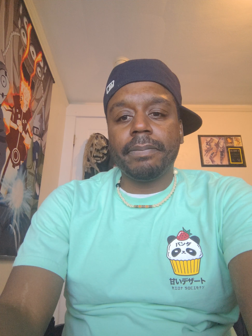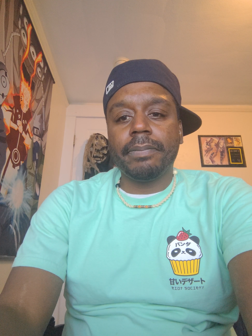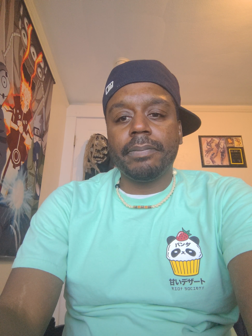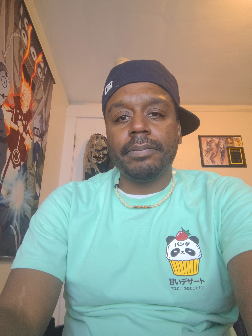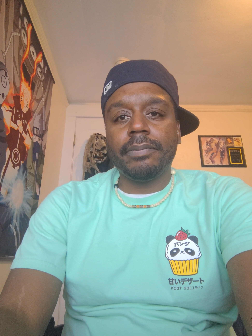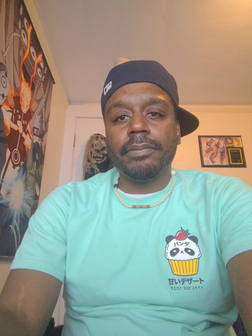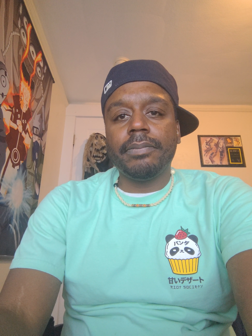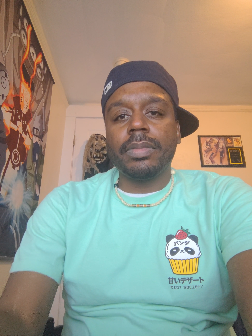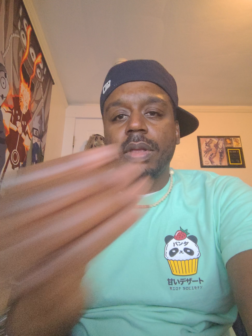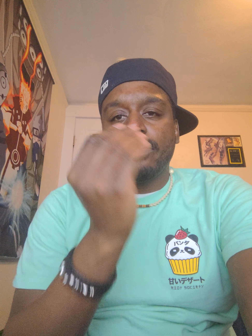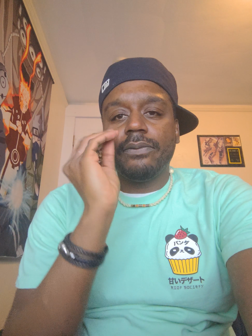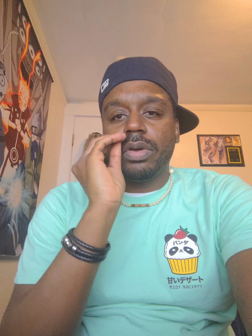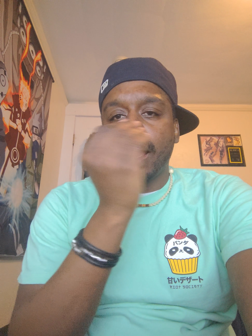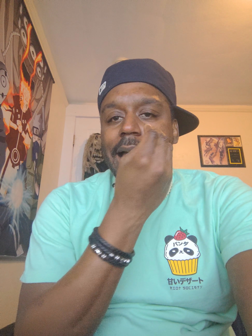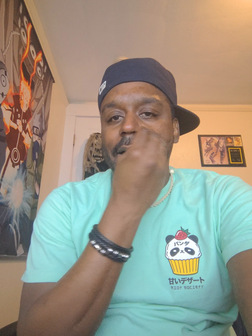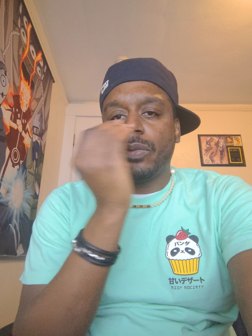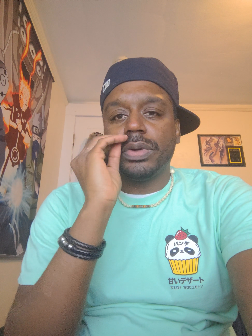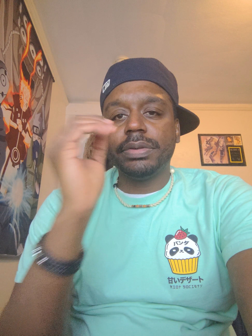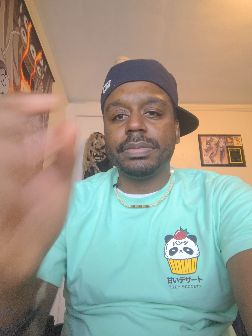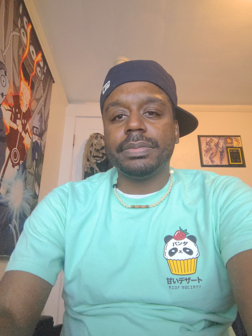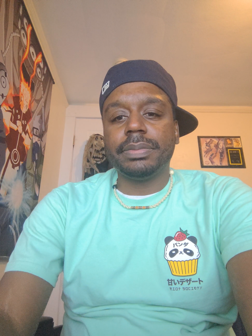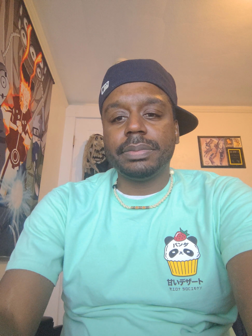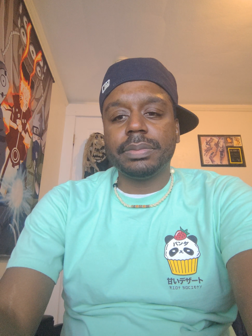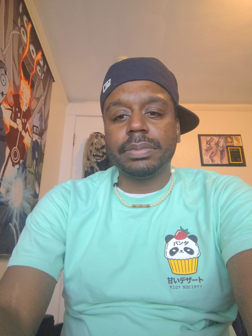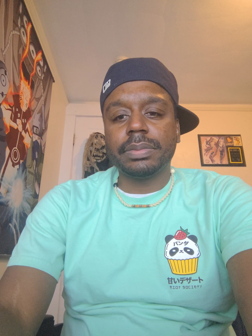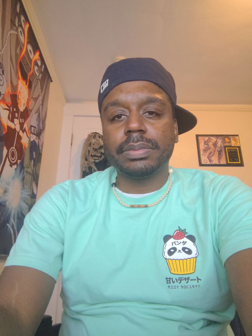flower